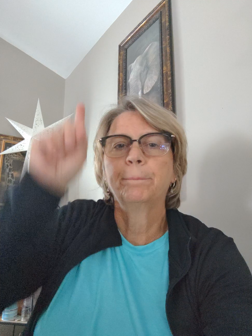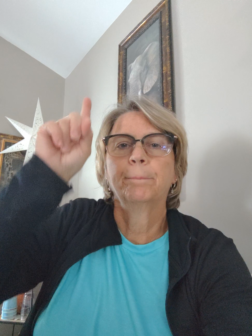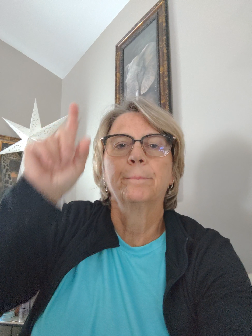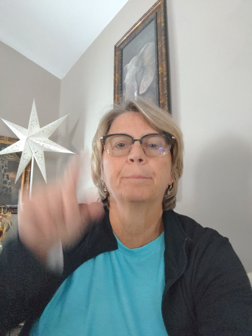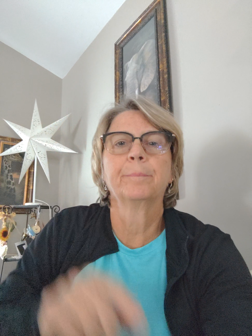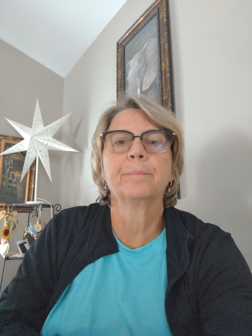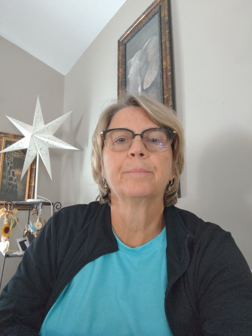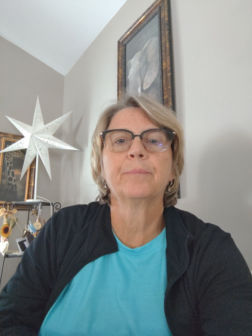up